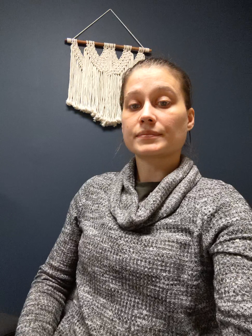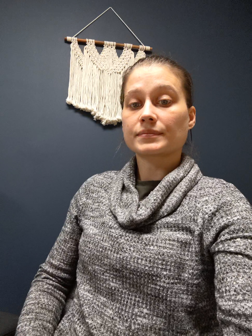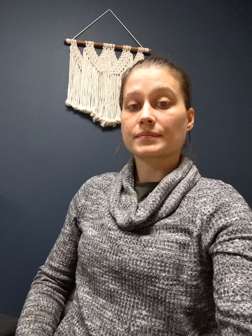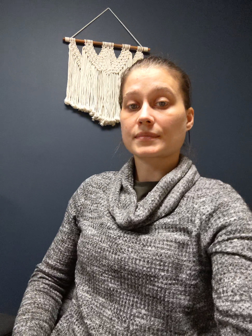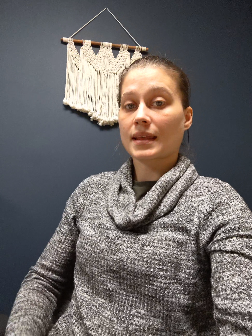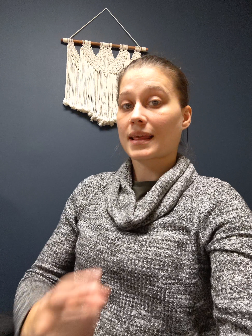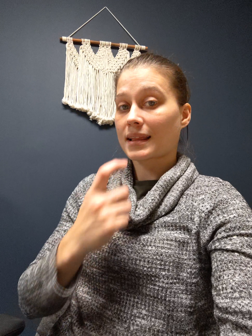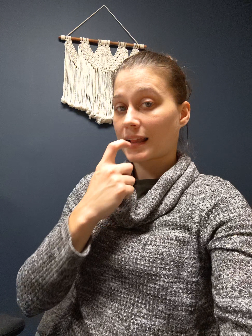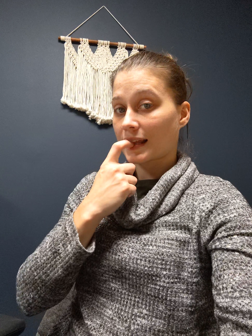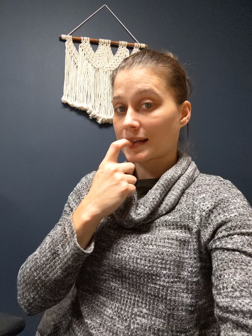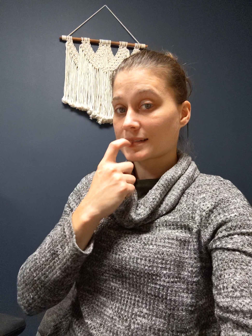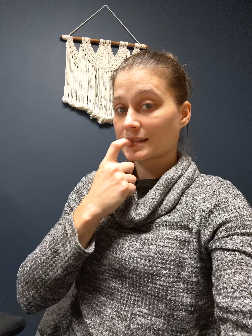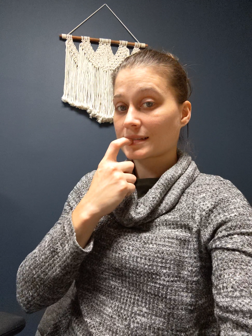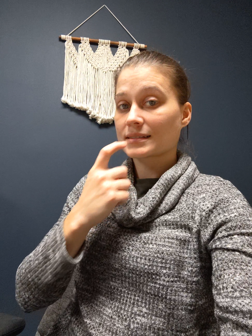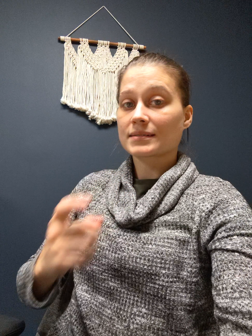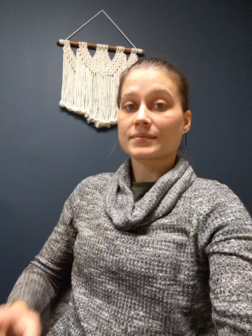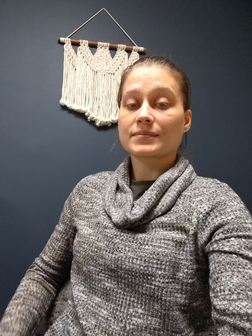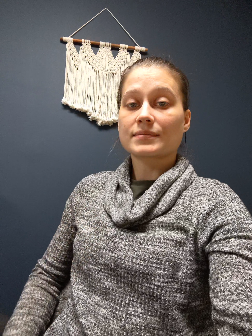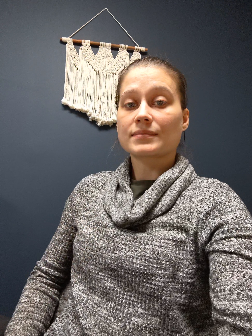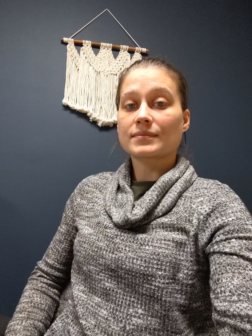window